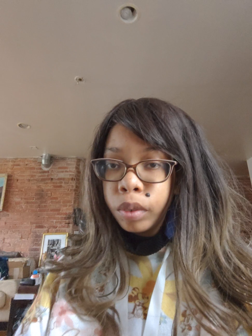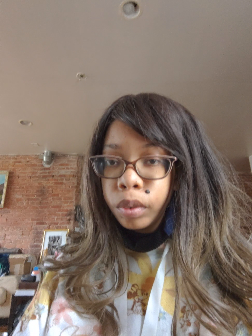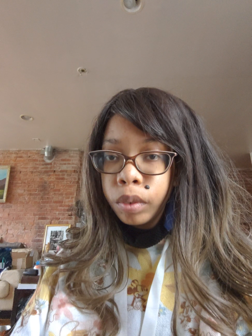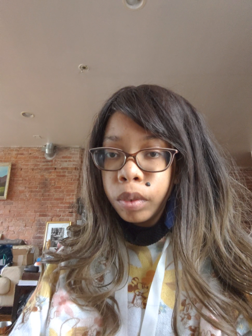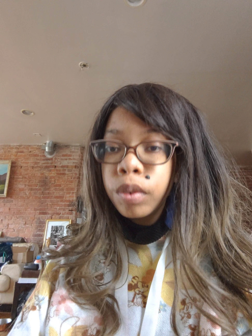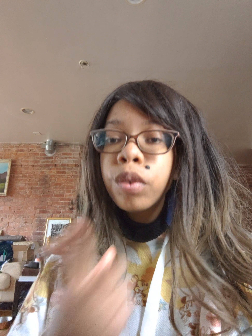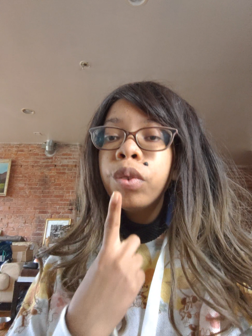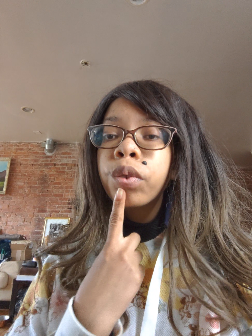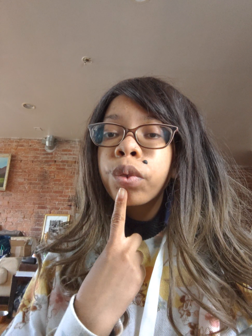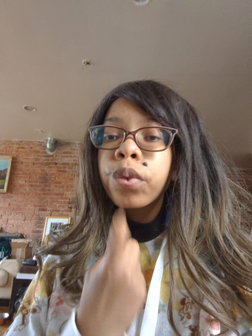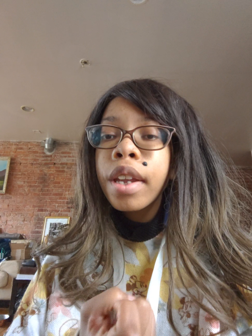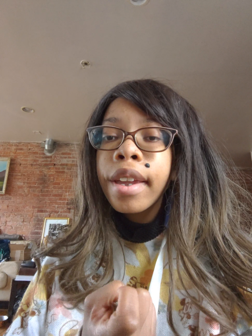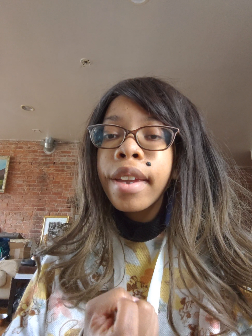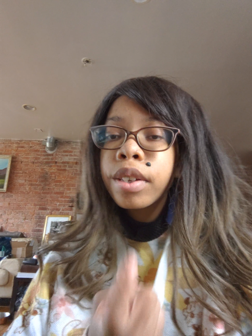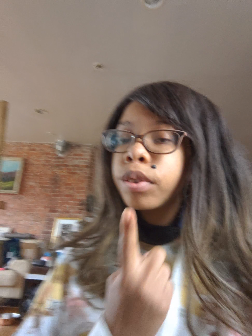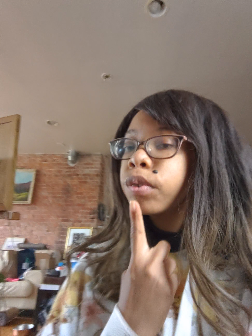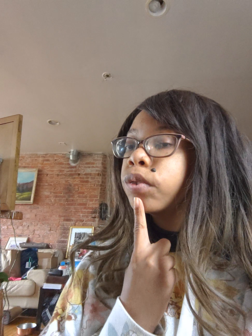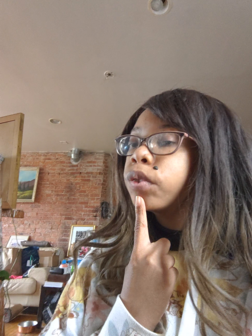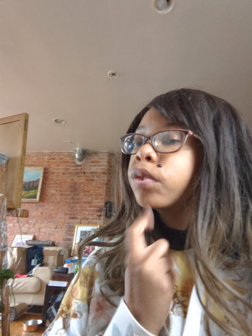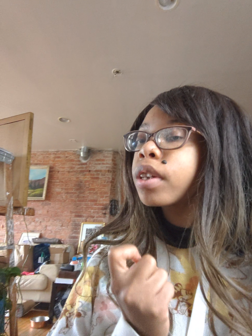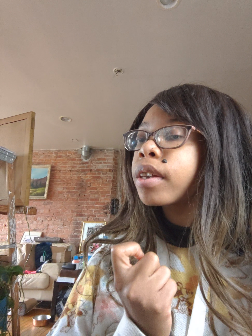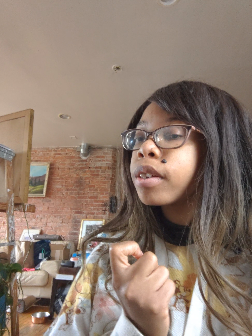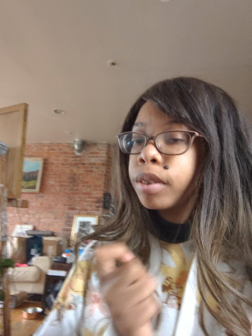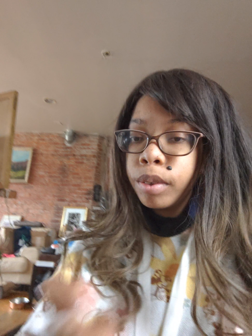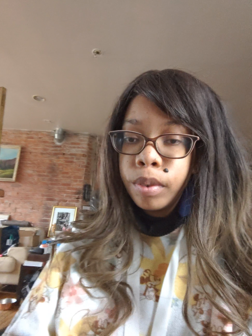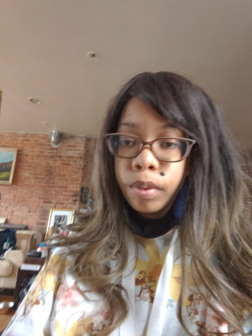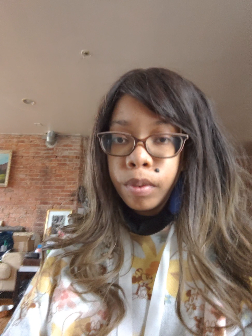red